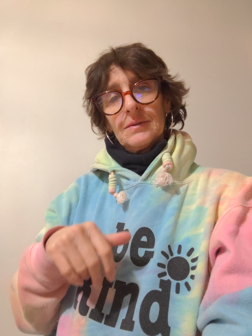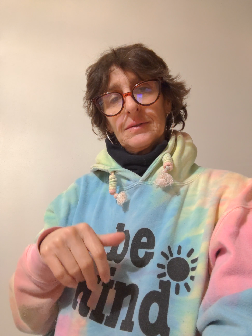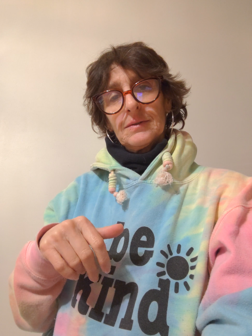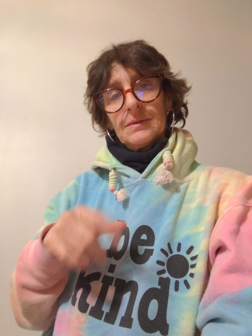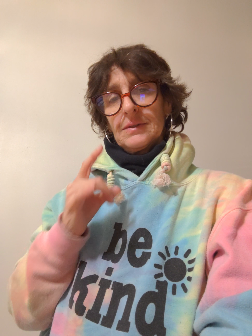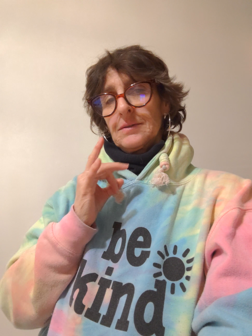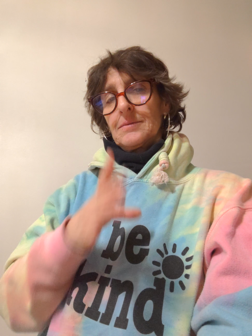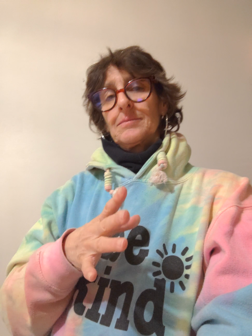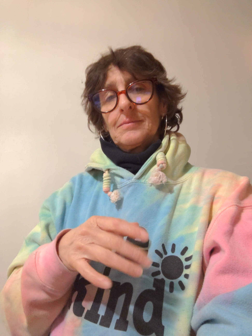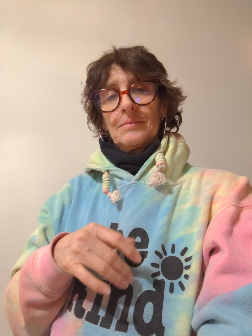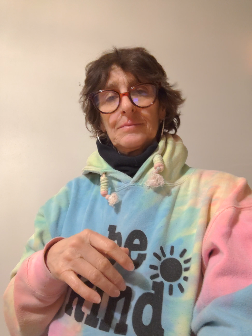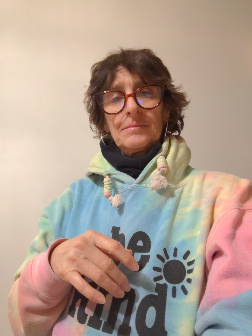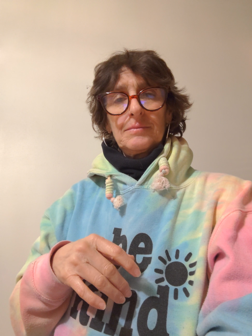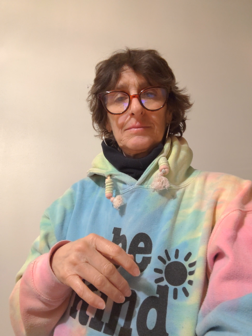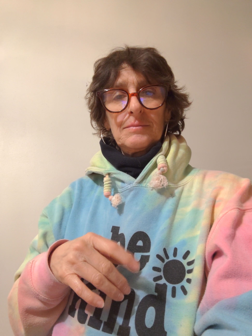hate